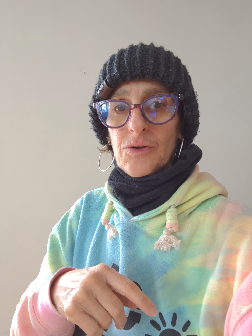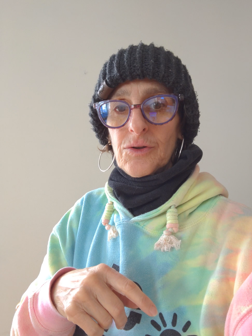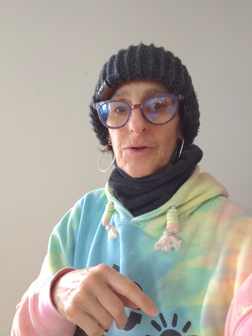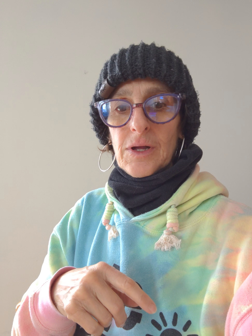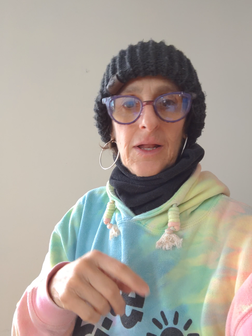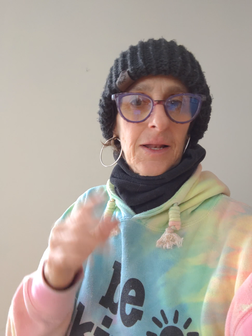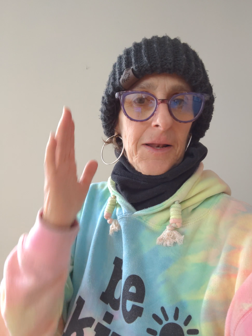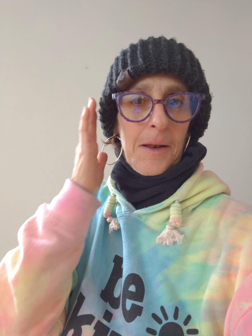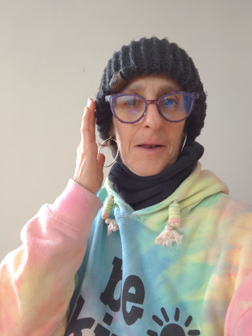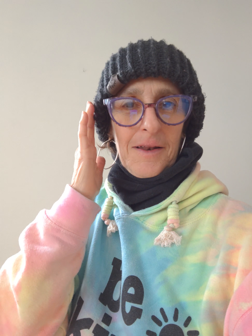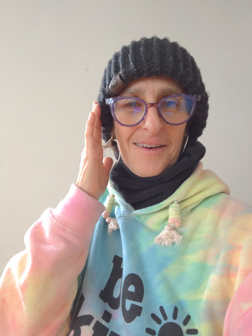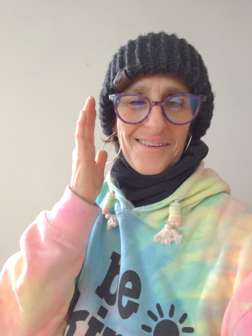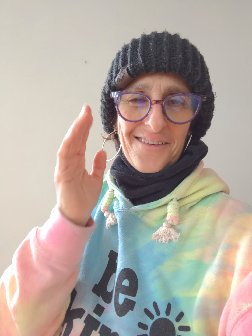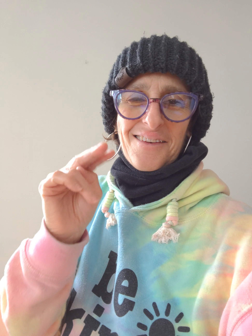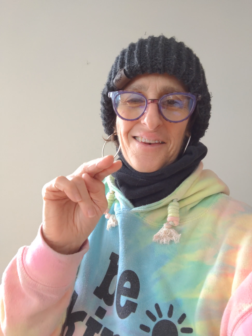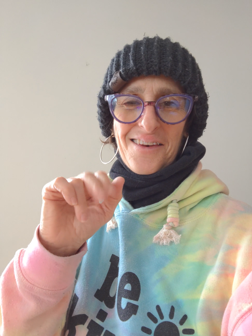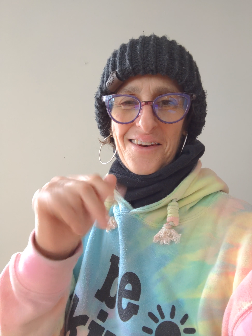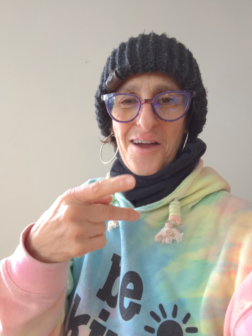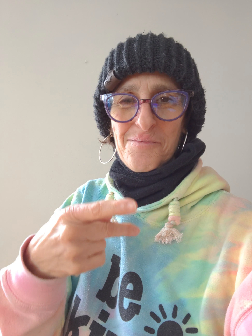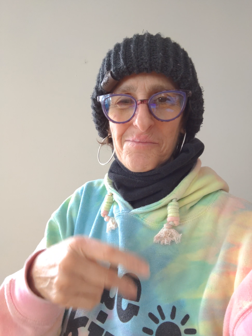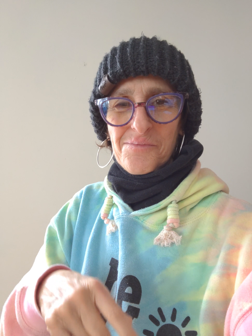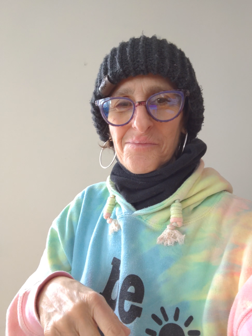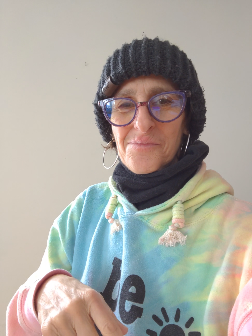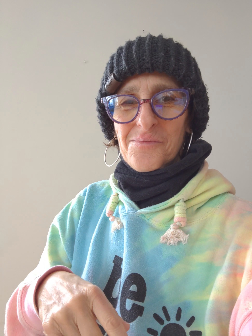nap